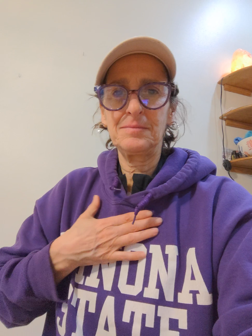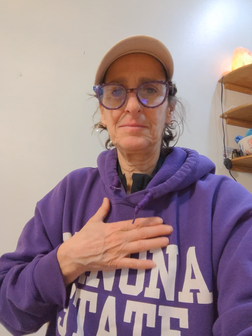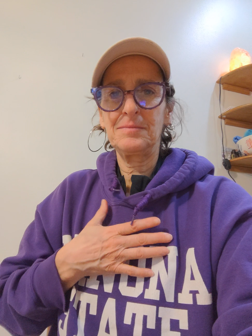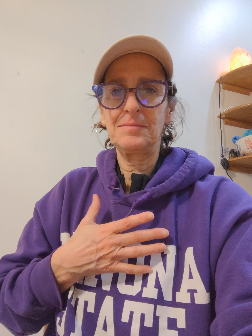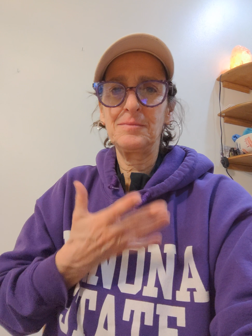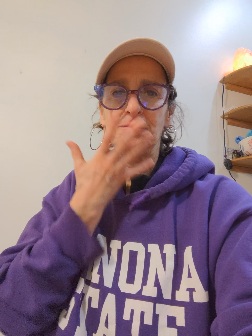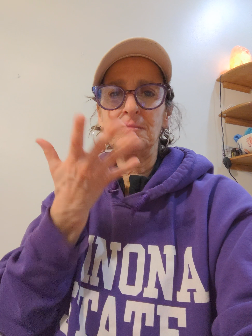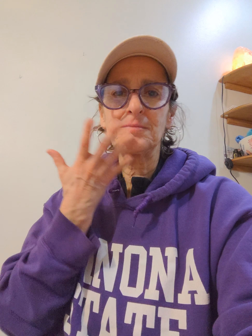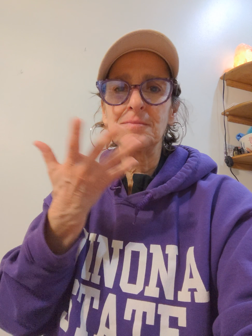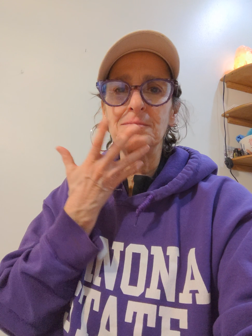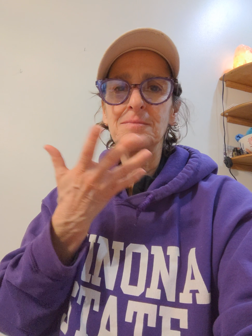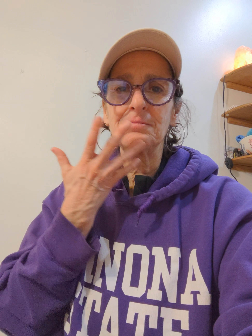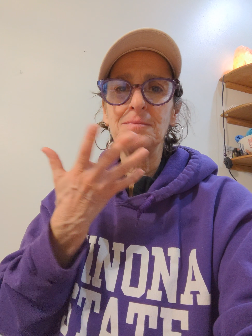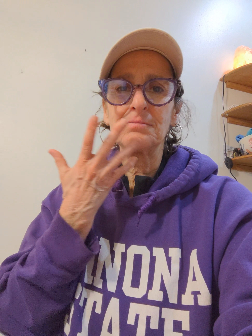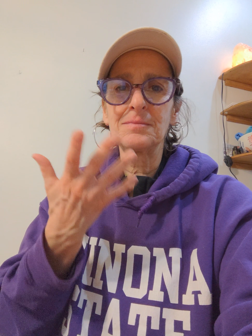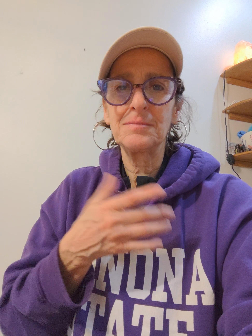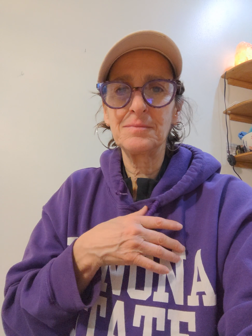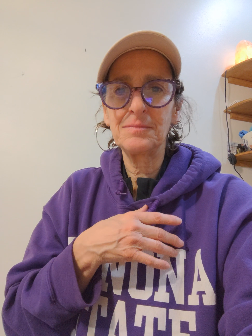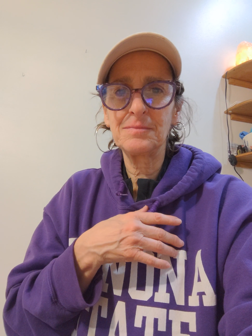grass